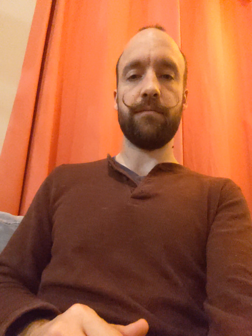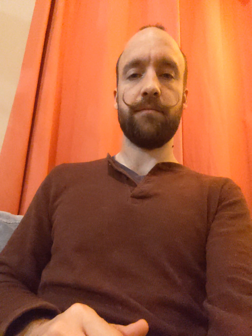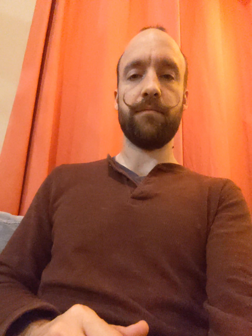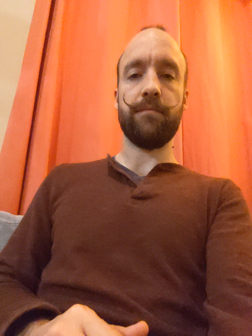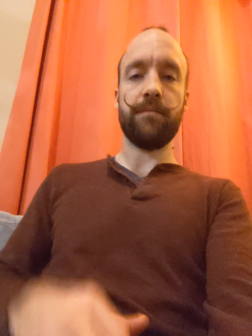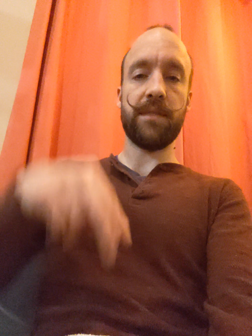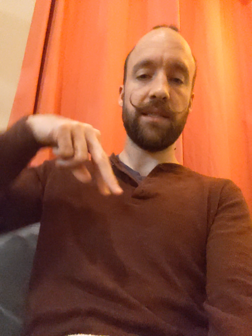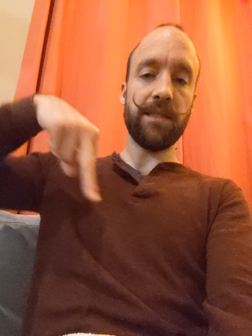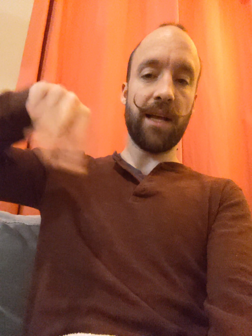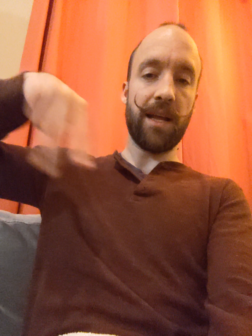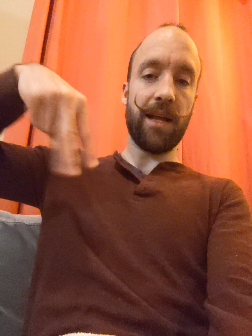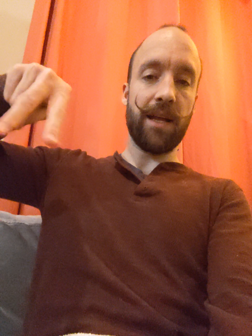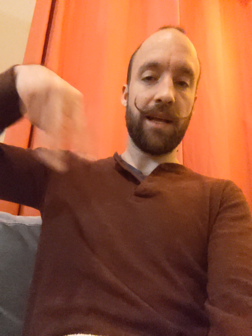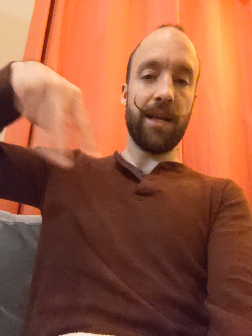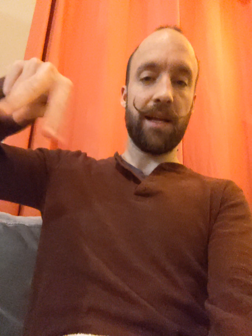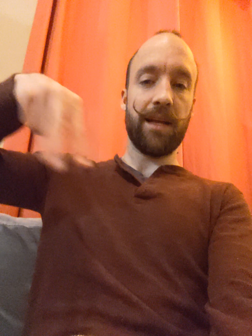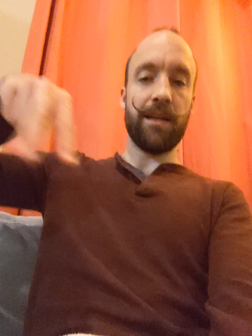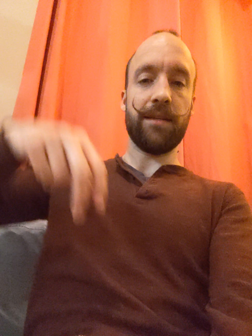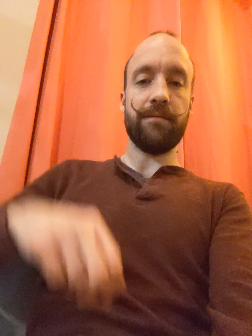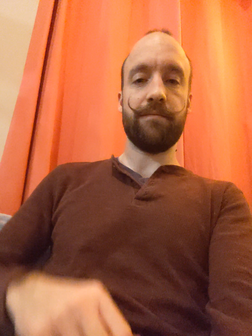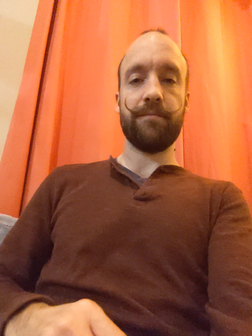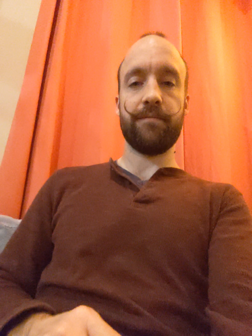dance